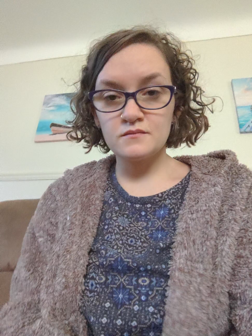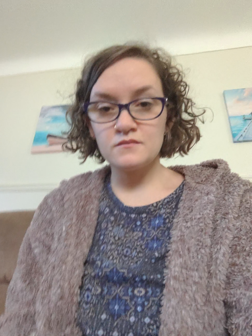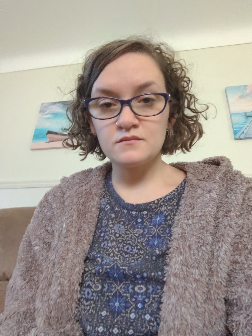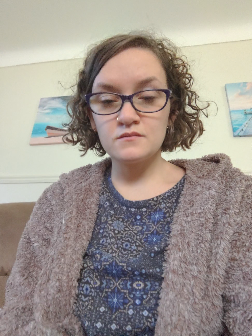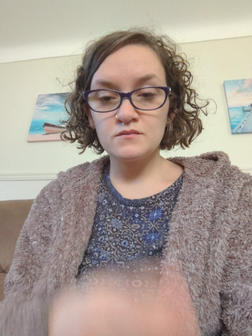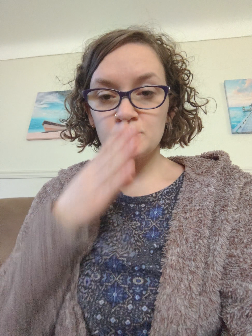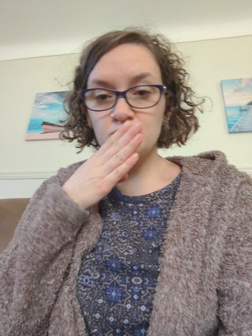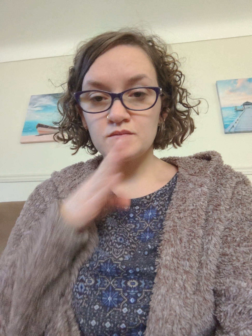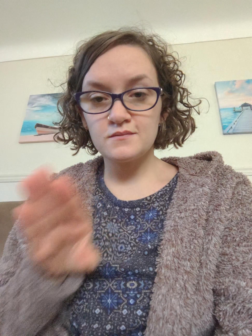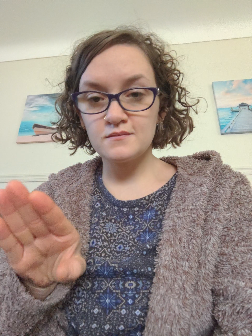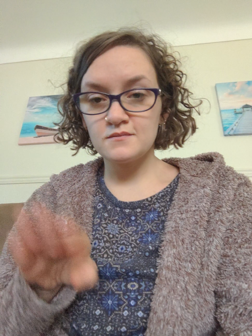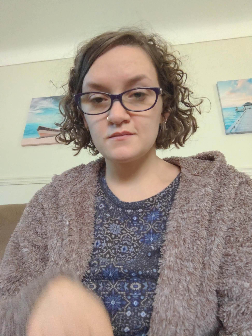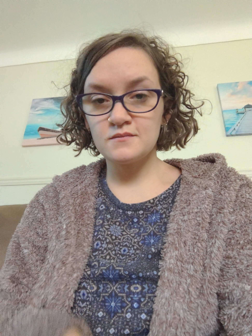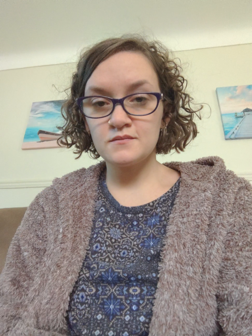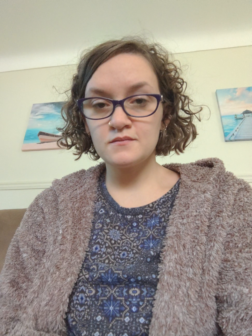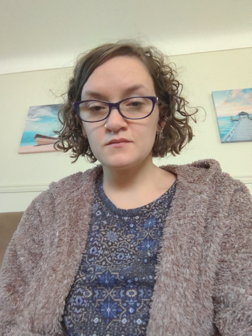quiet